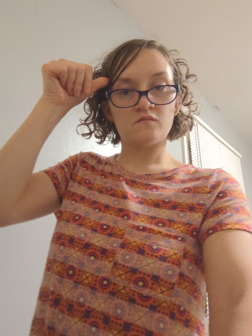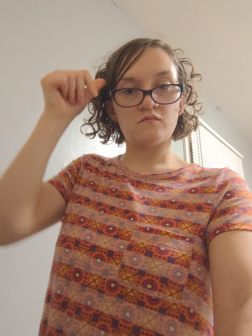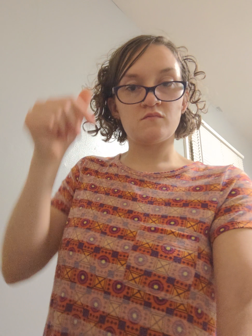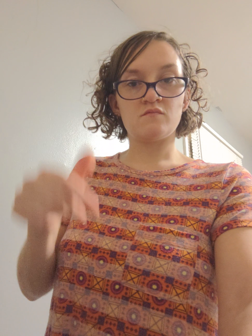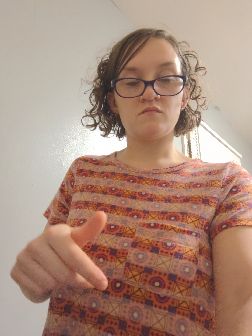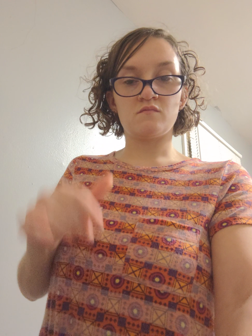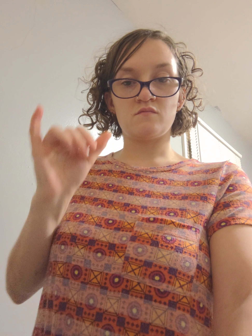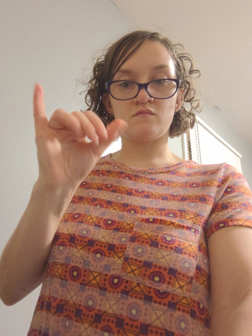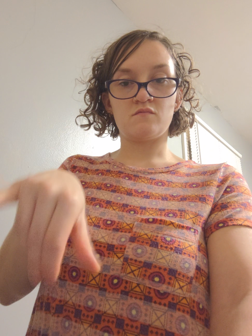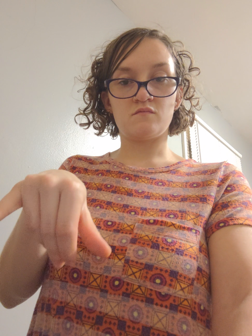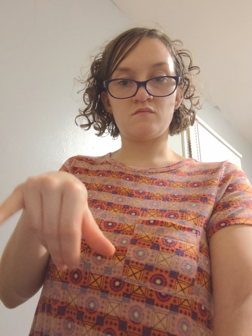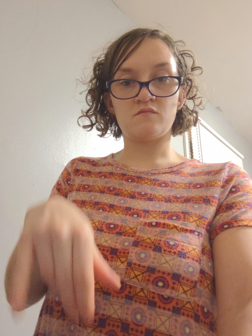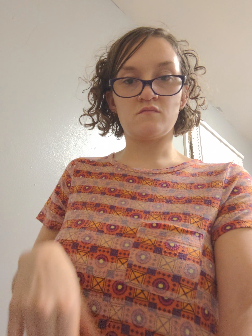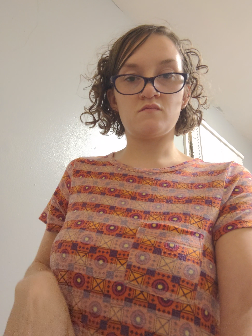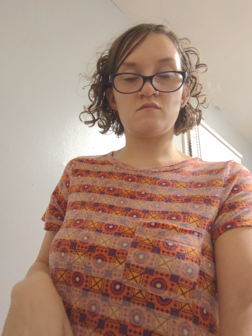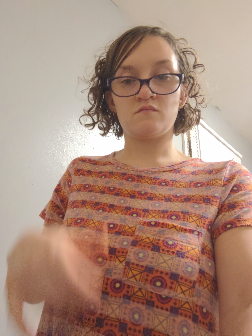that